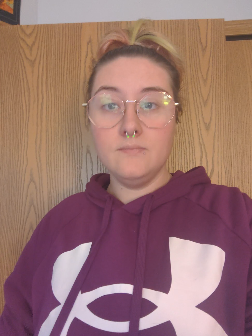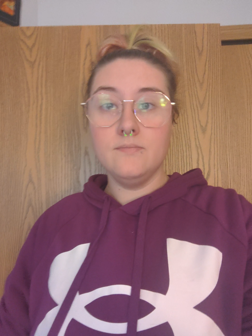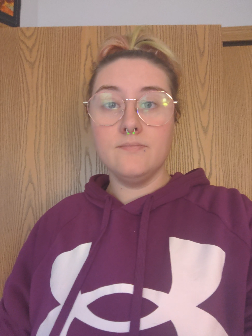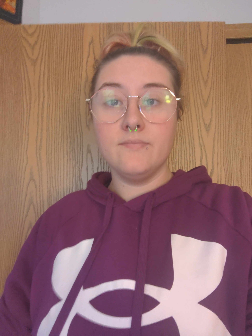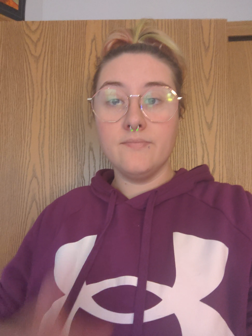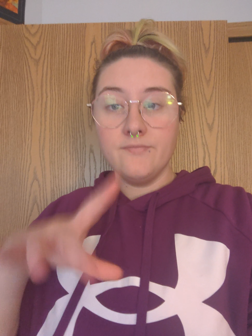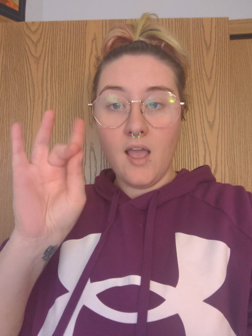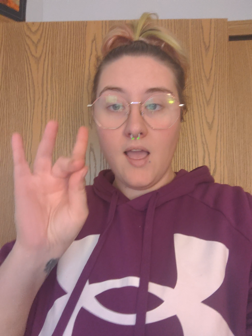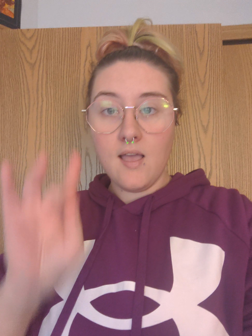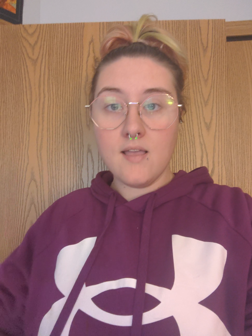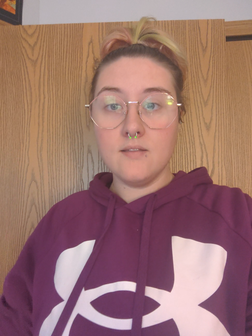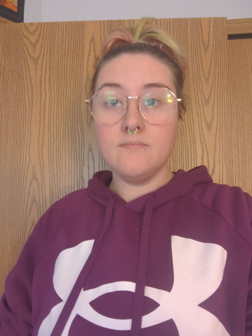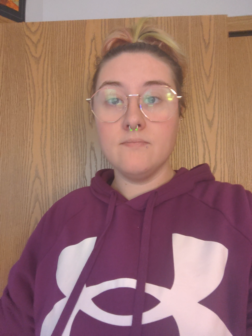find